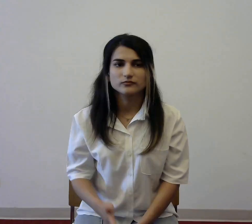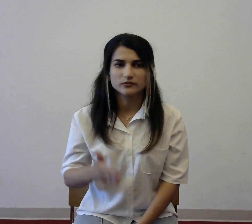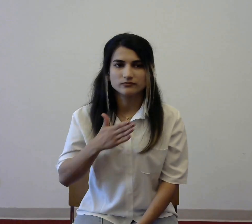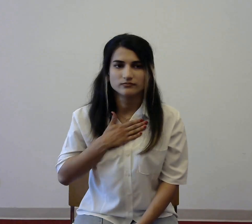mən